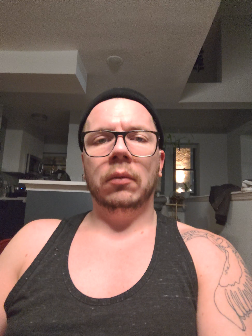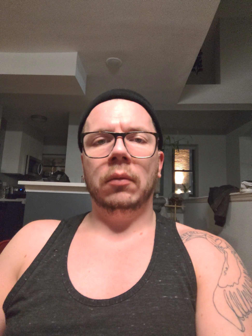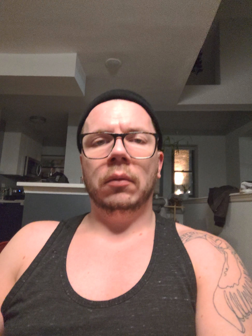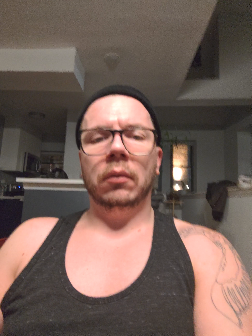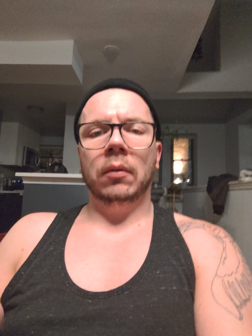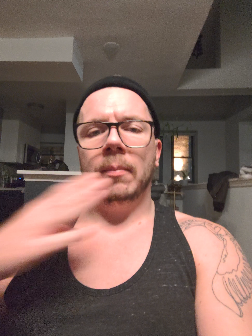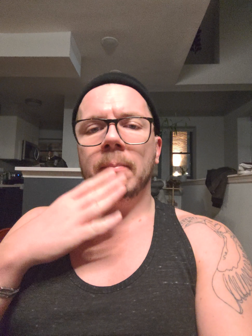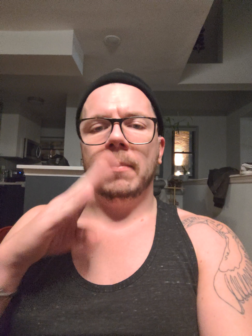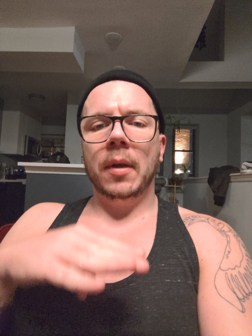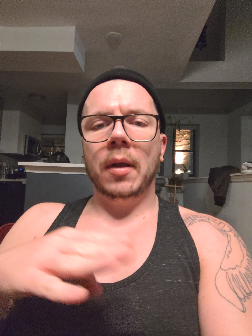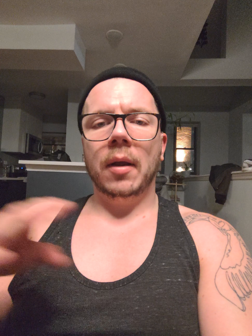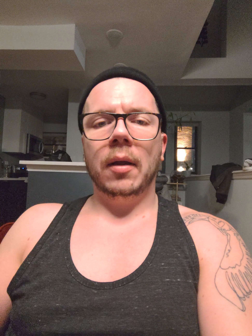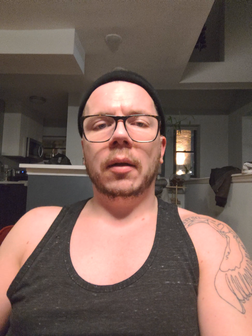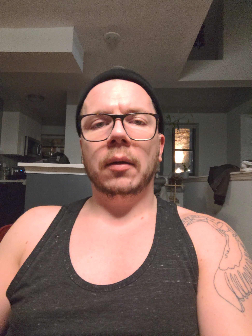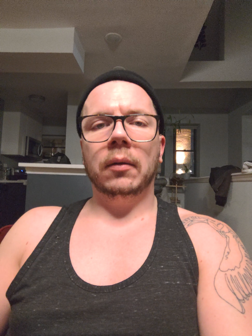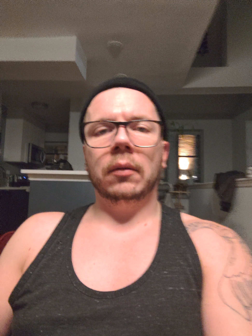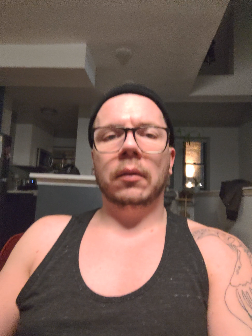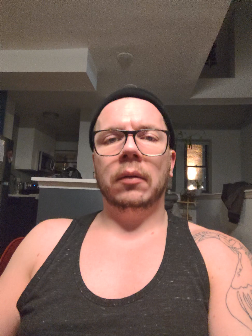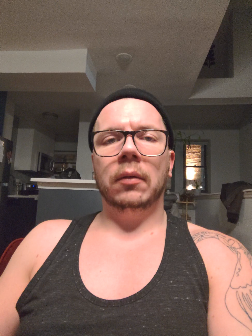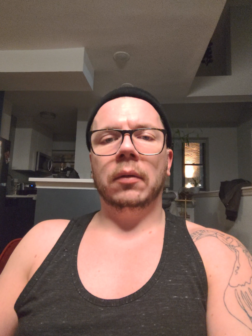bad